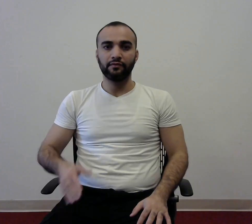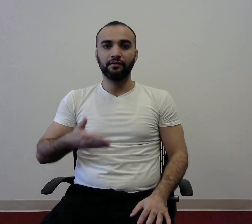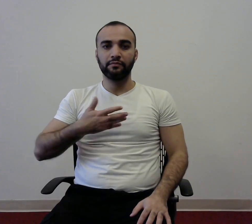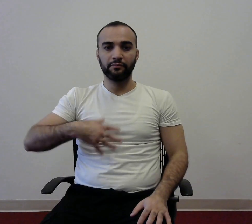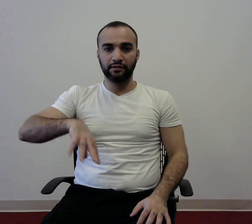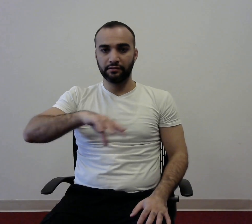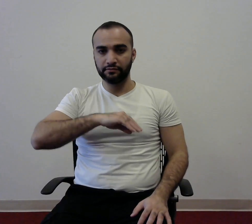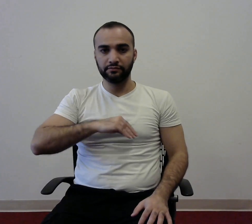biz